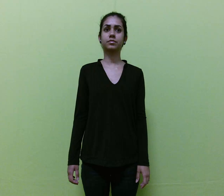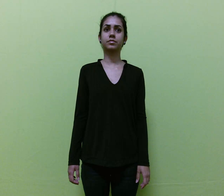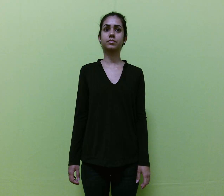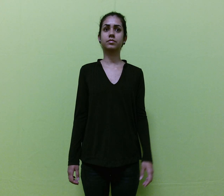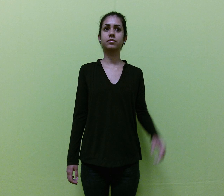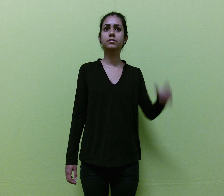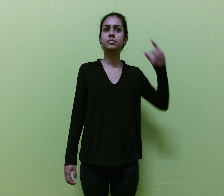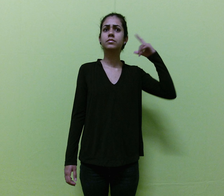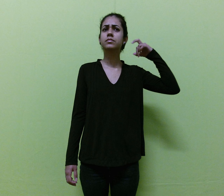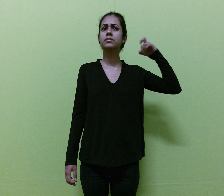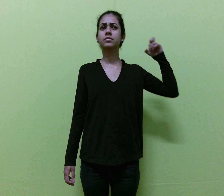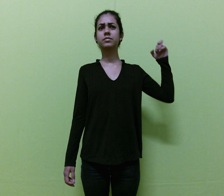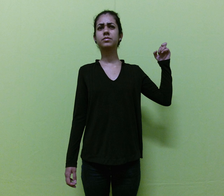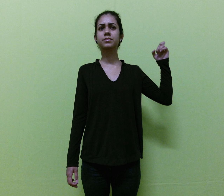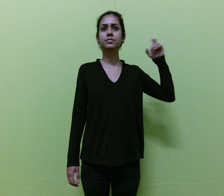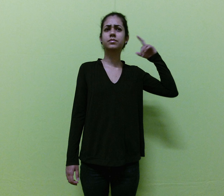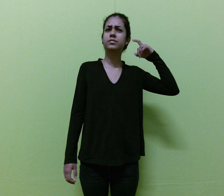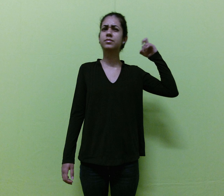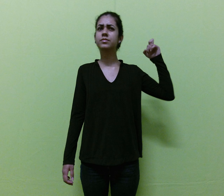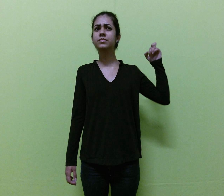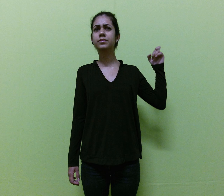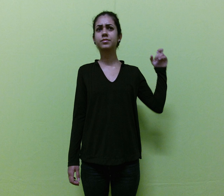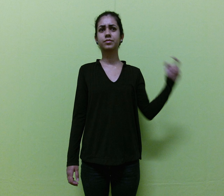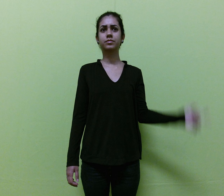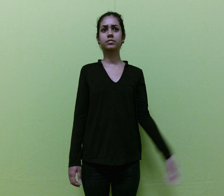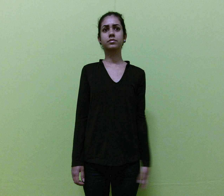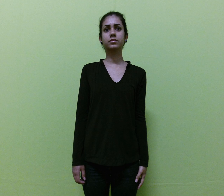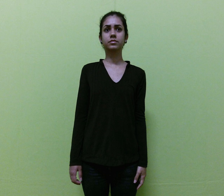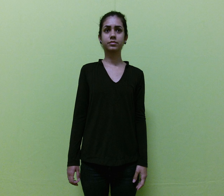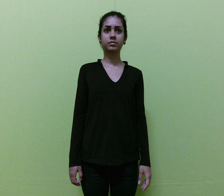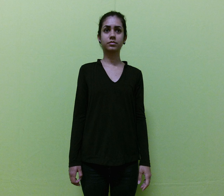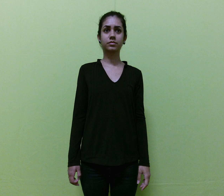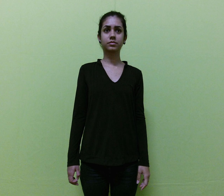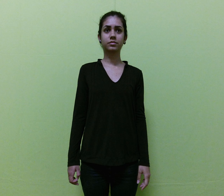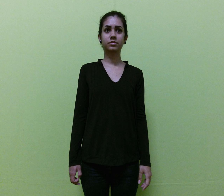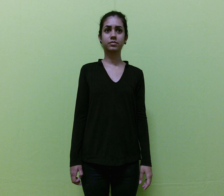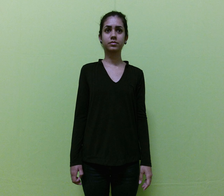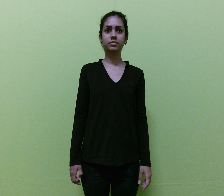barulho